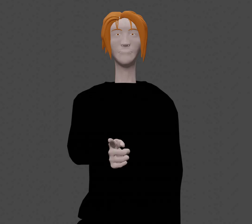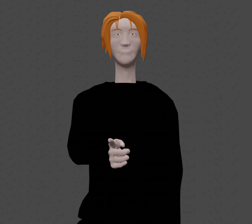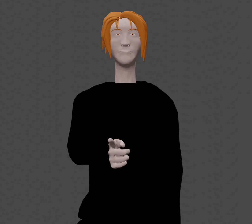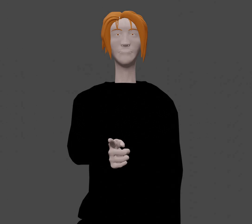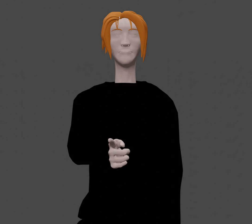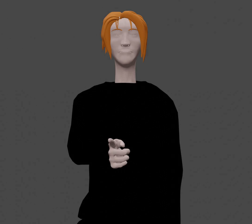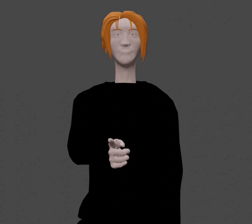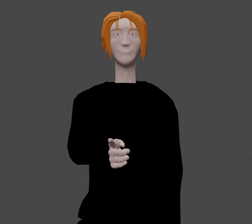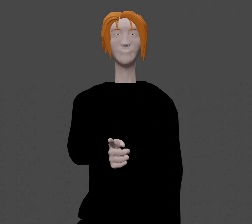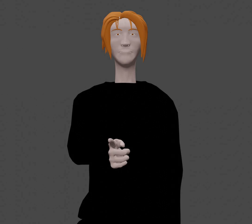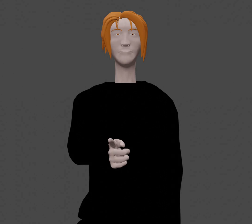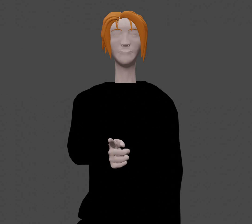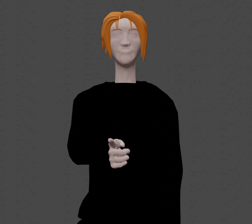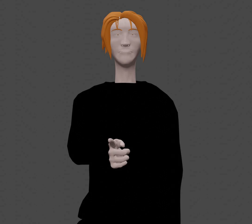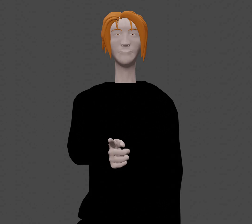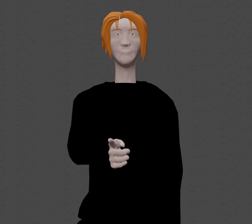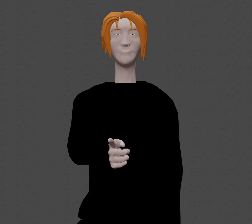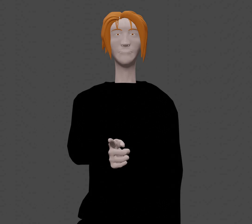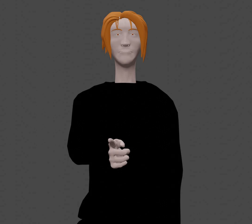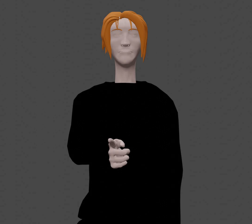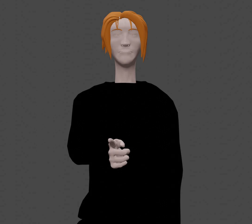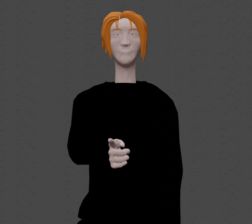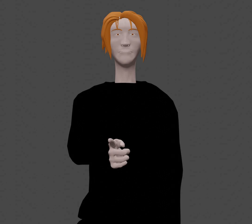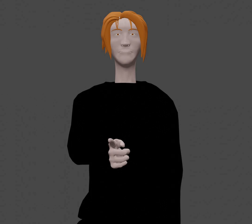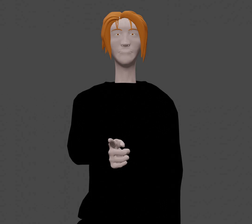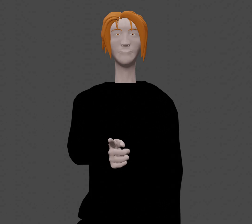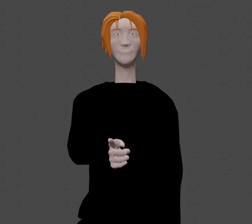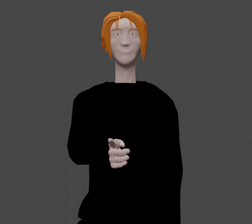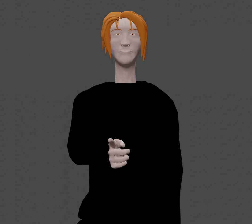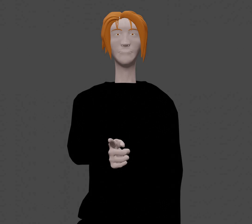Authentic